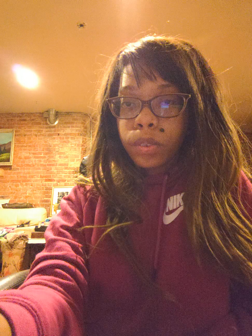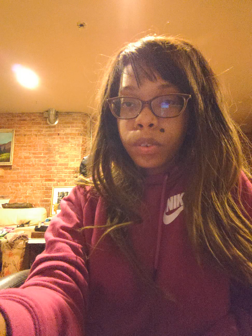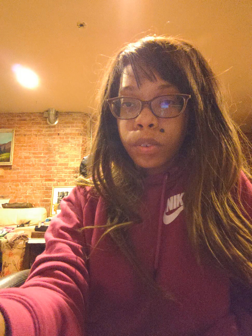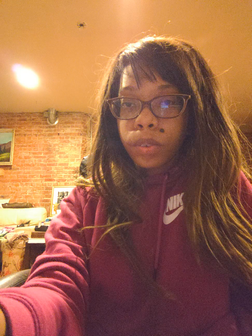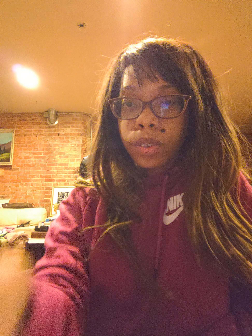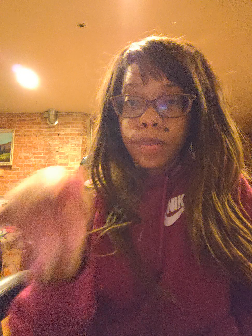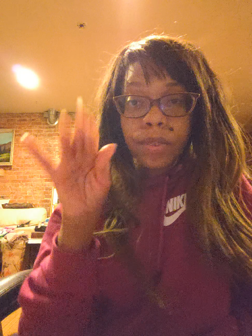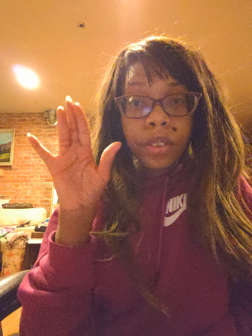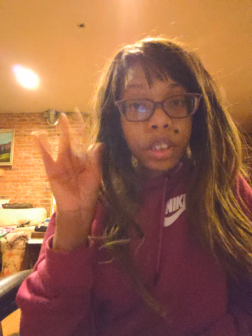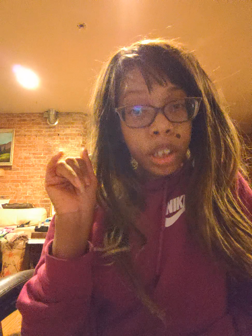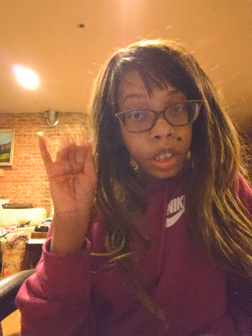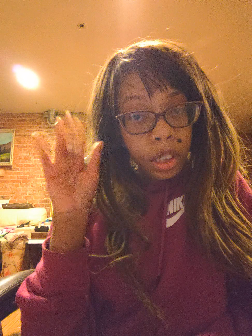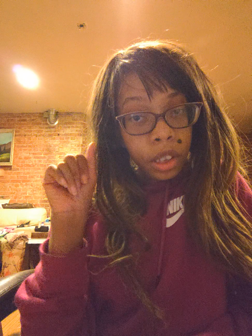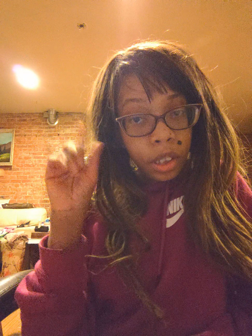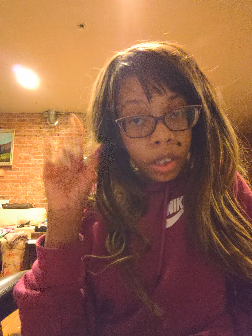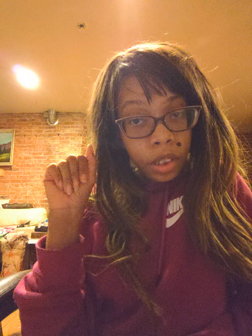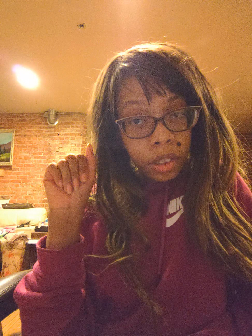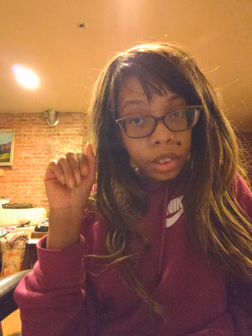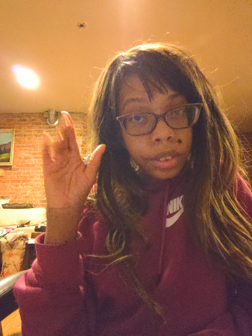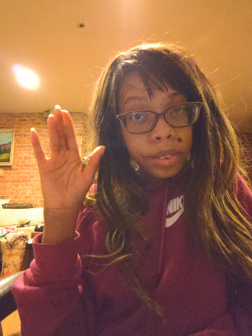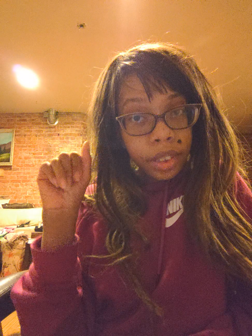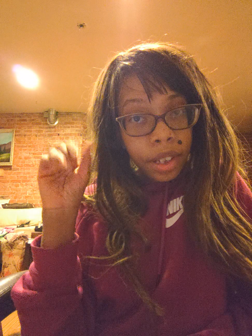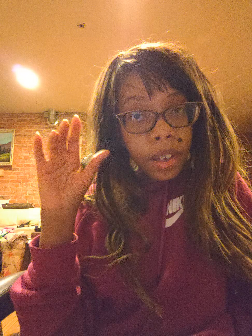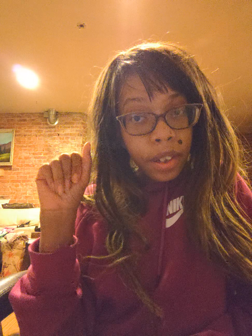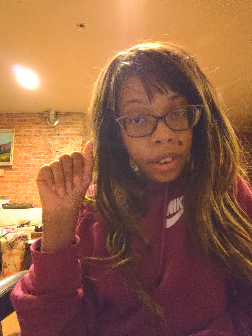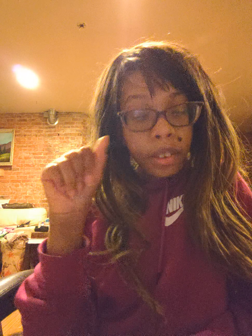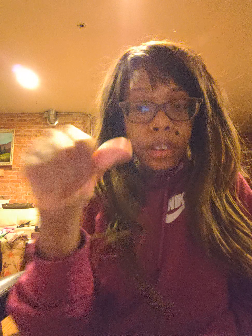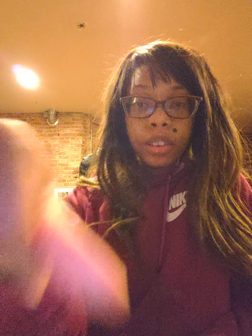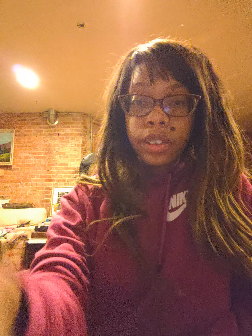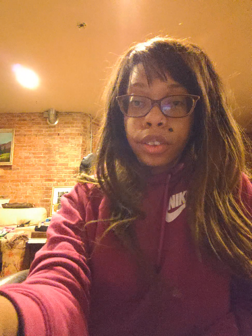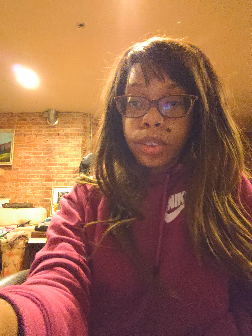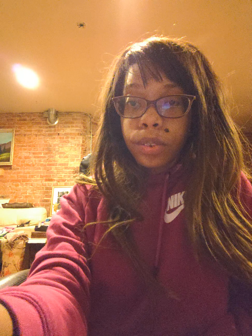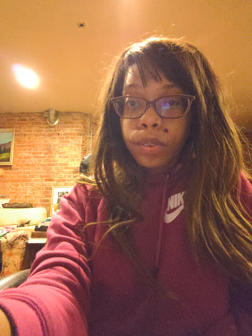bye